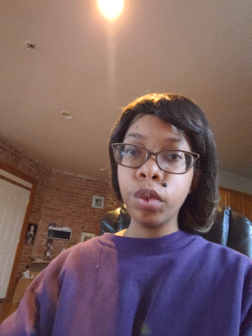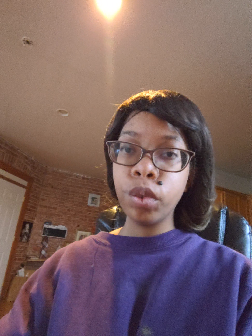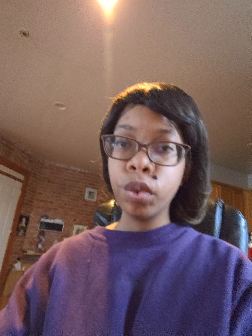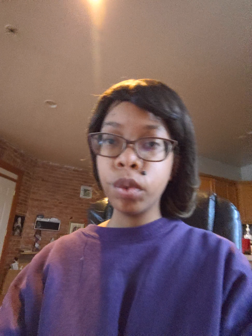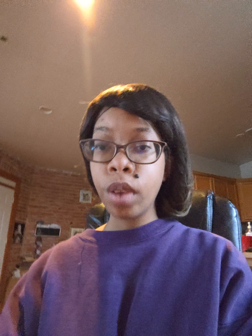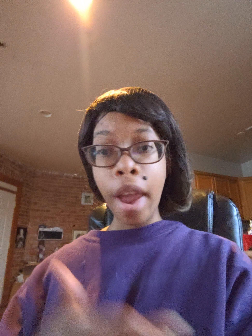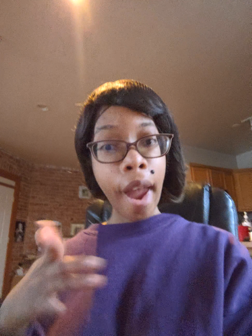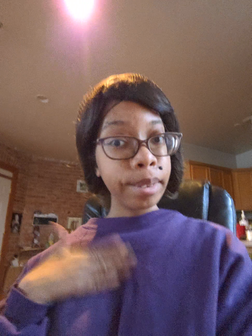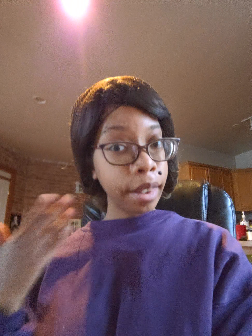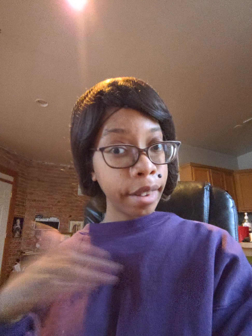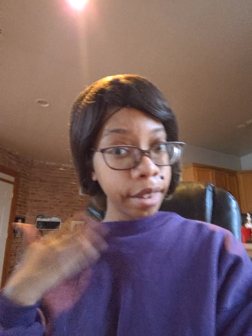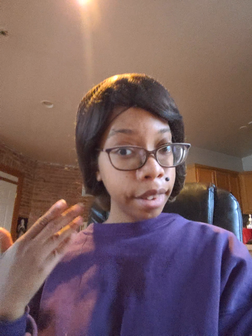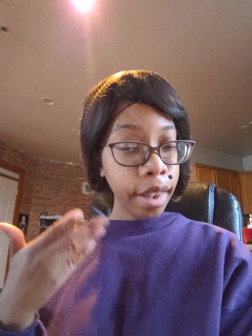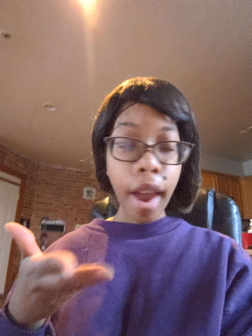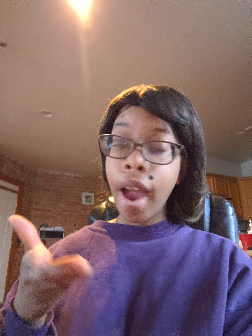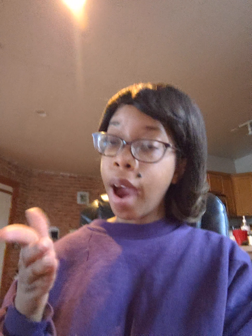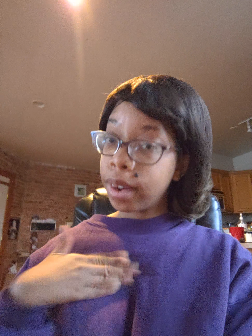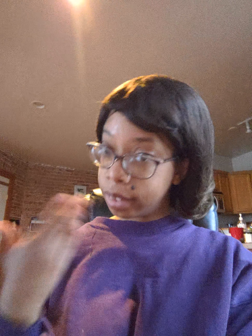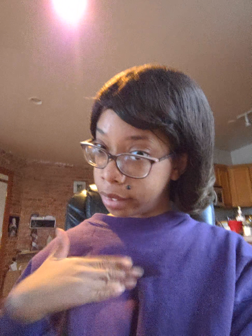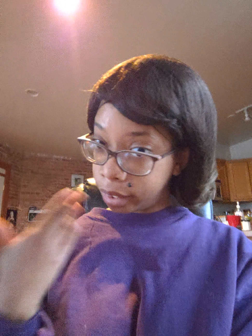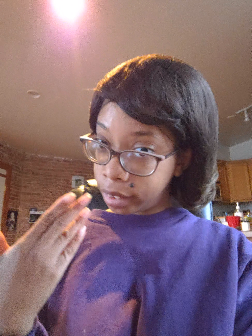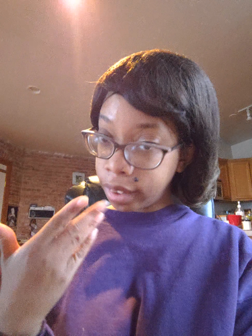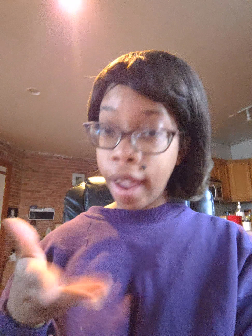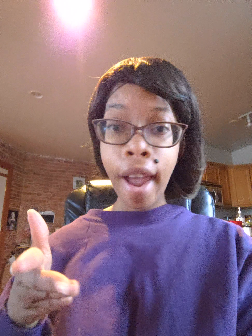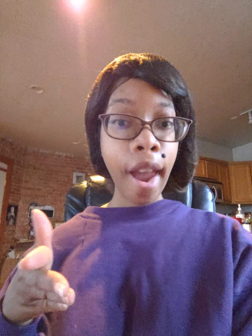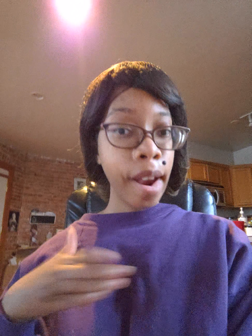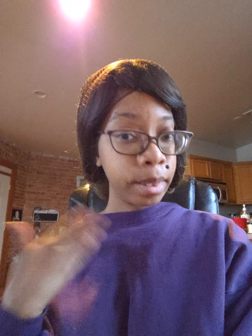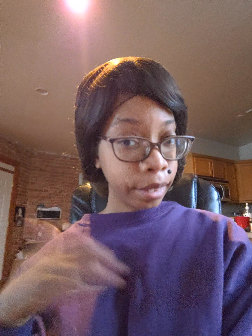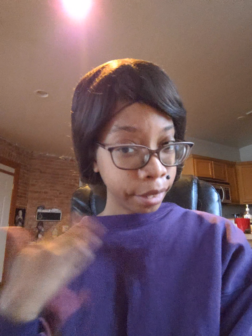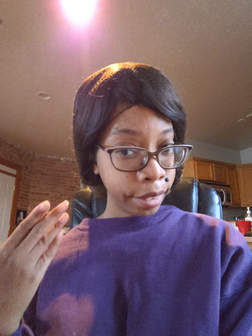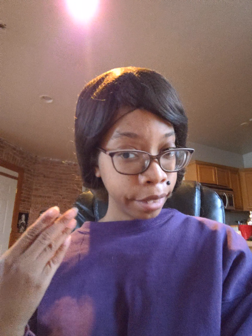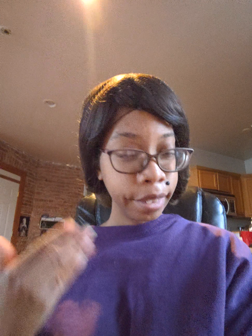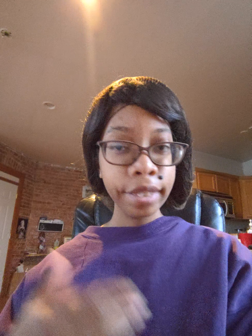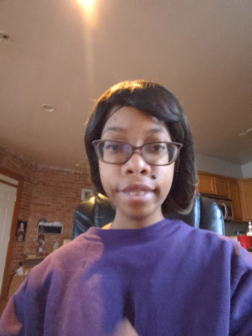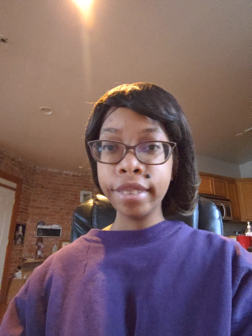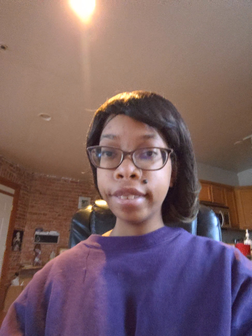happy